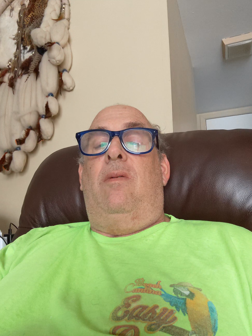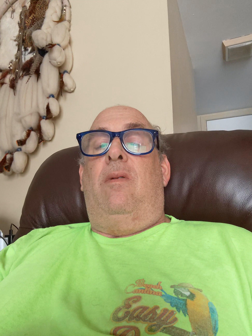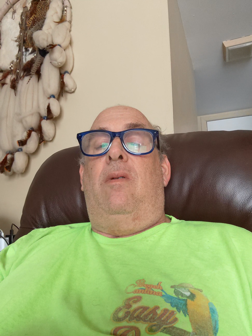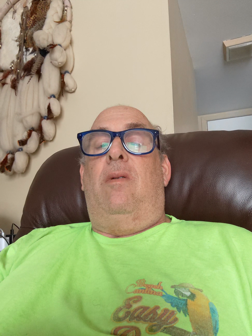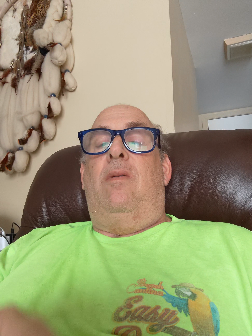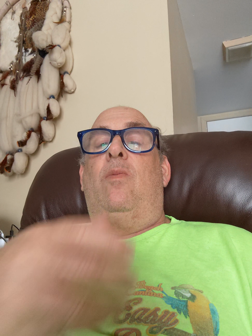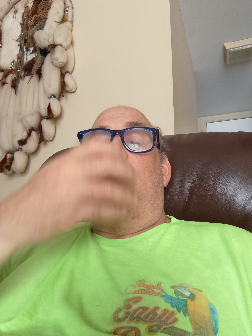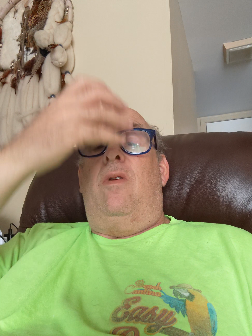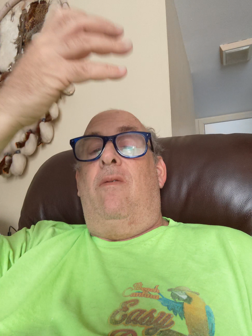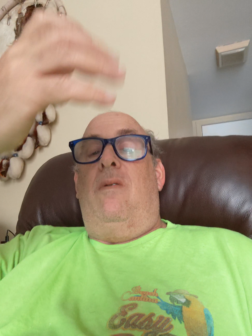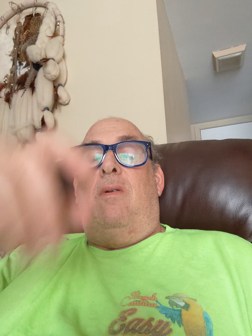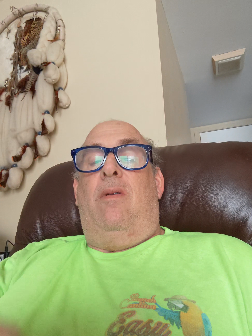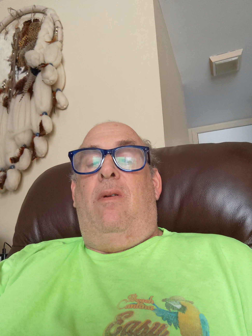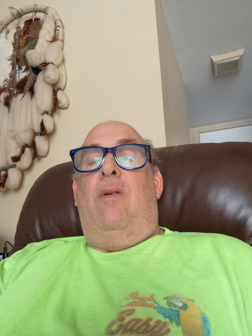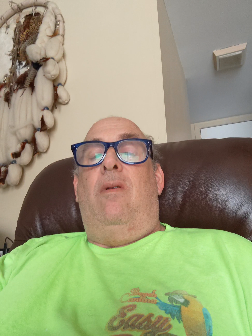giraffe